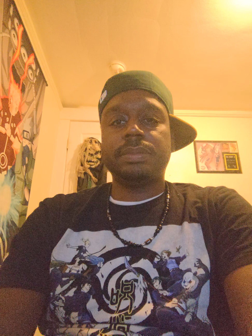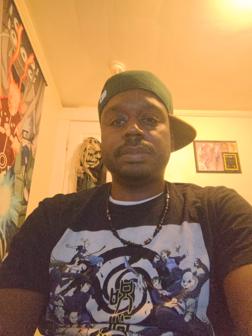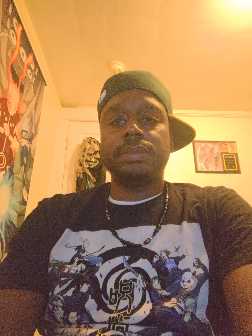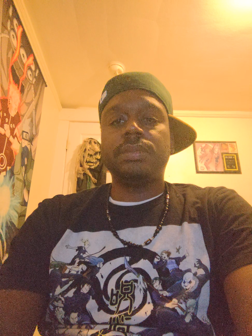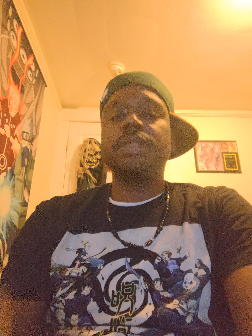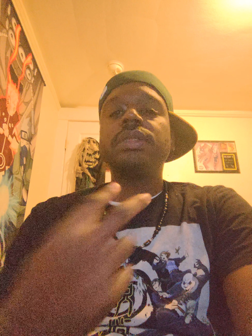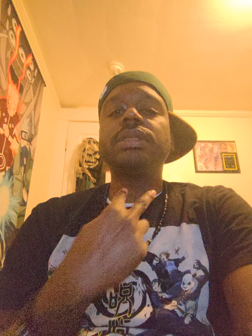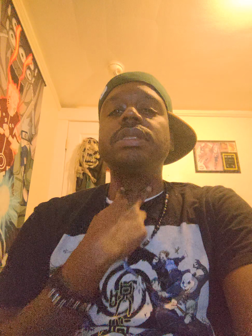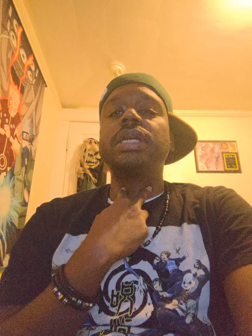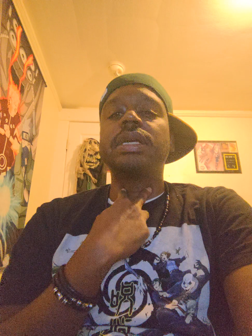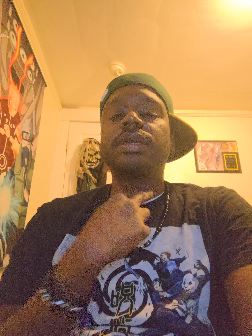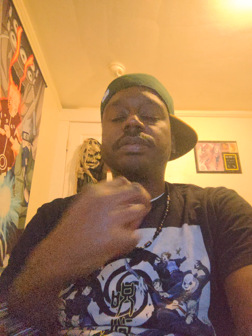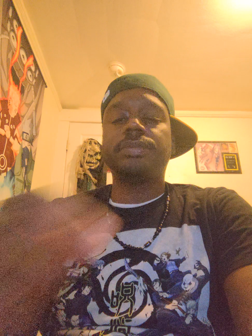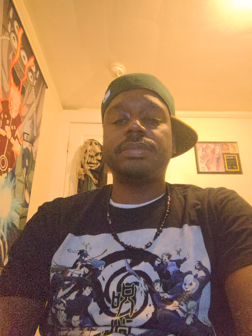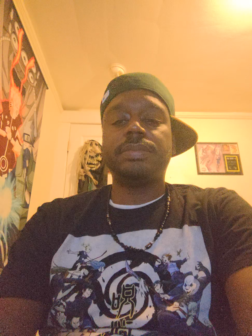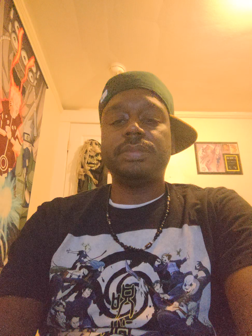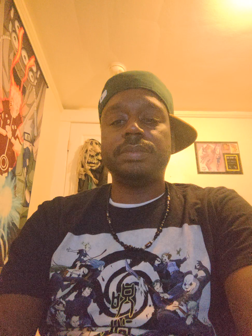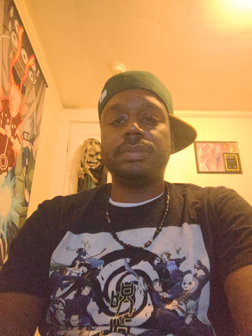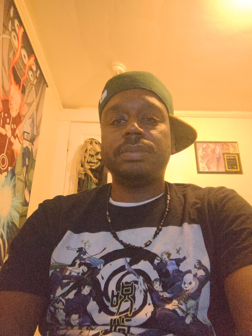stuck